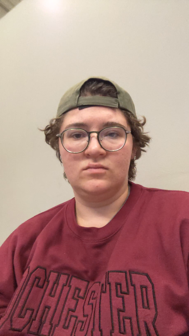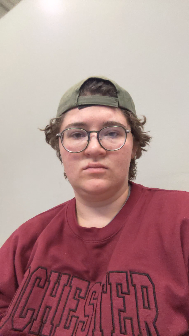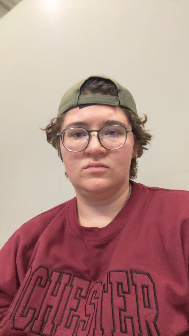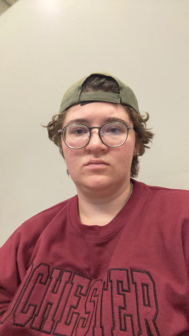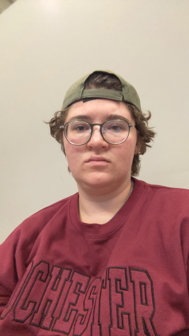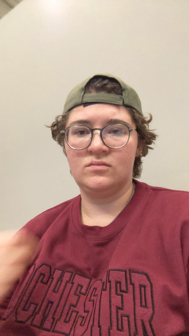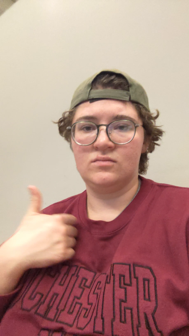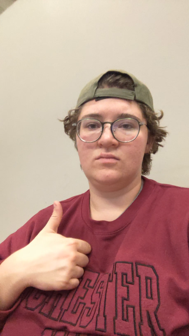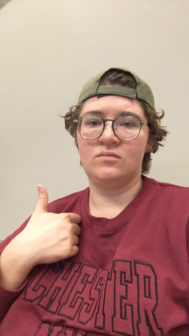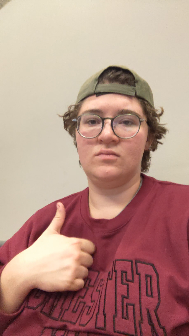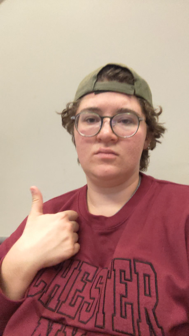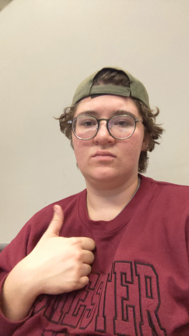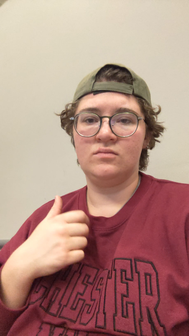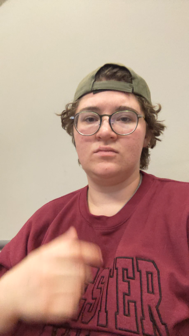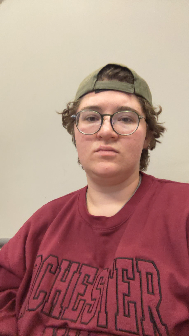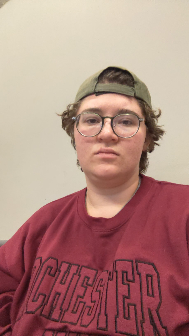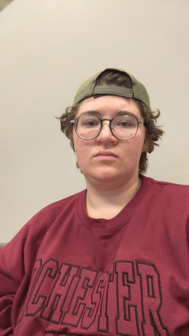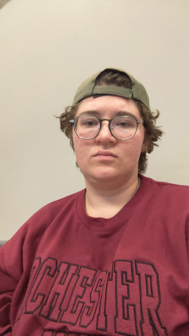bathtub